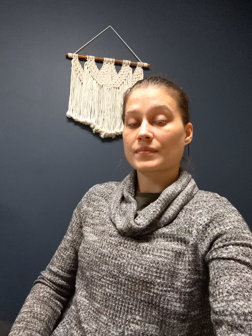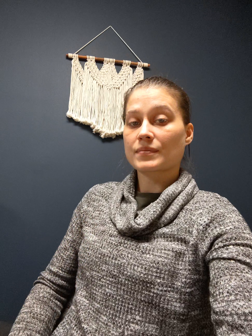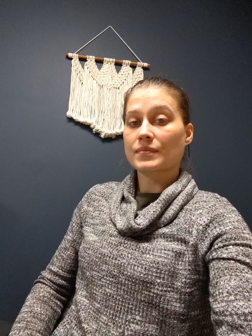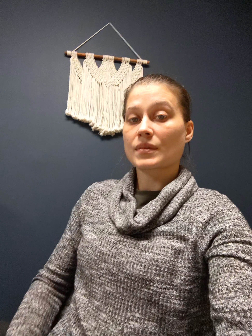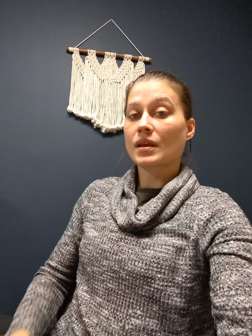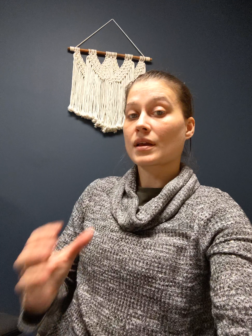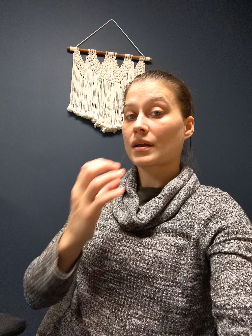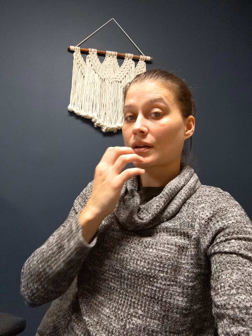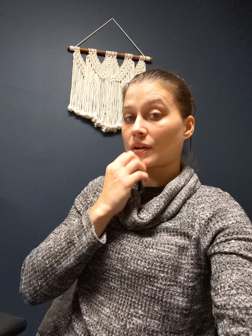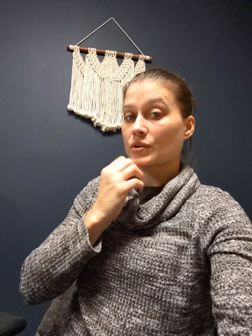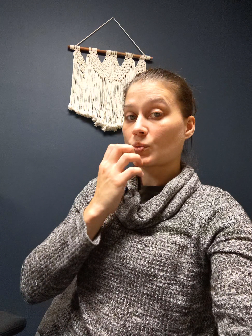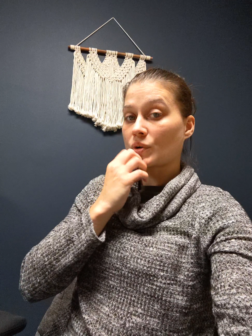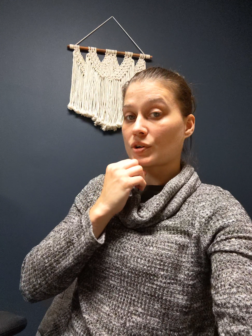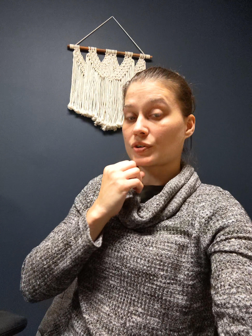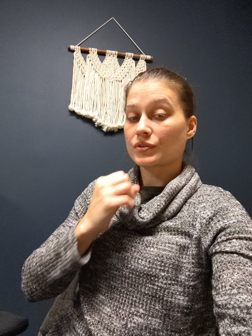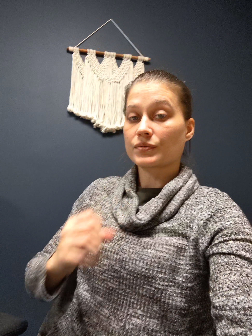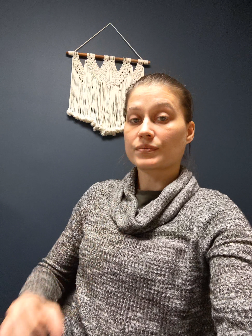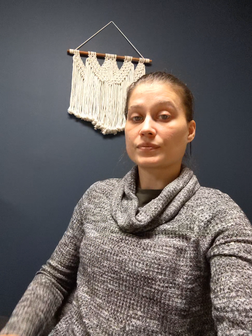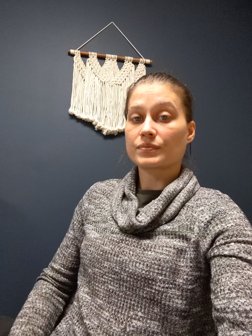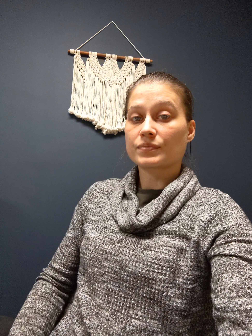underwear